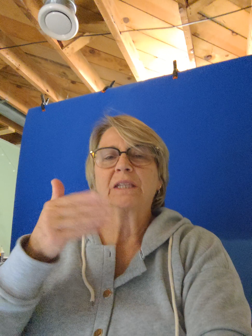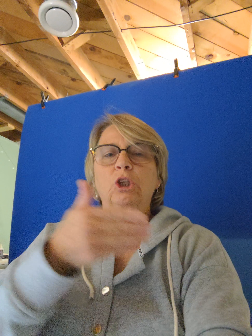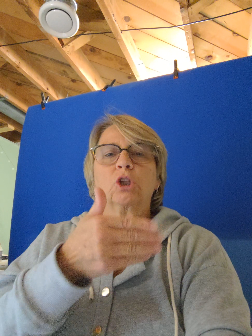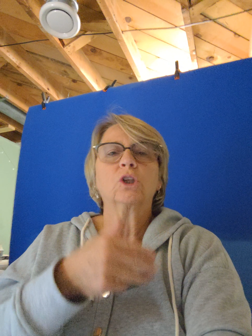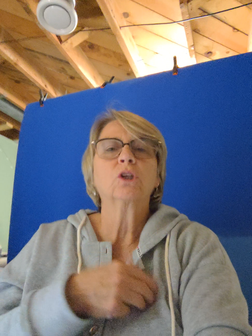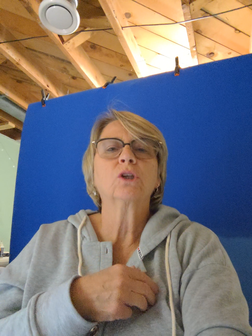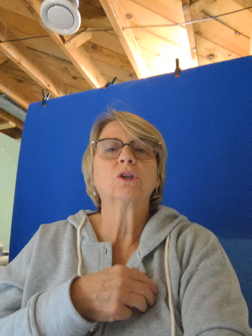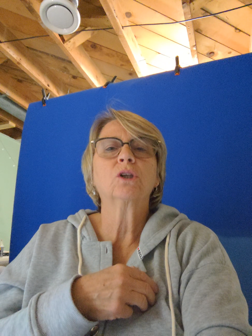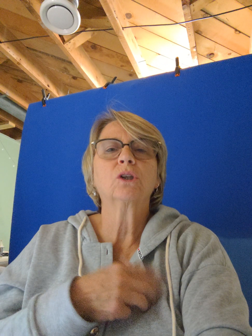fish